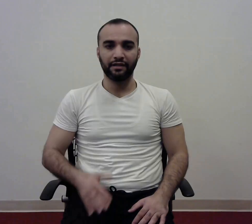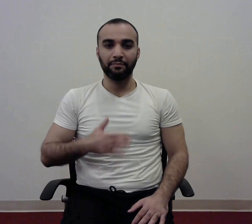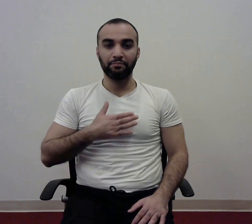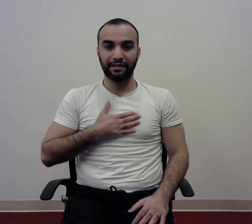mənim